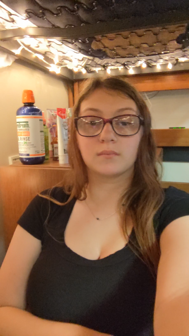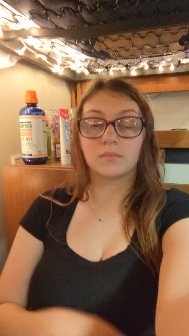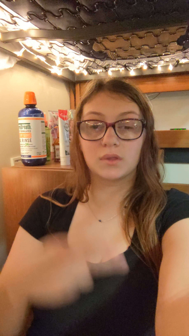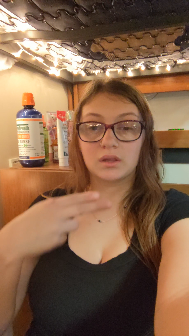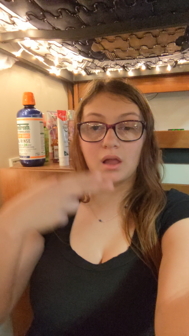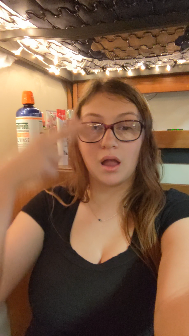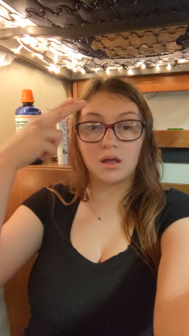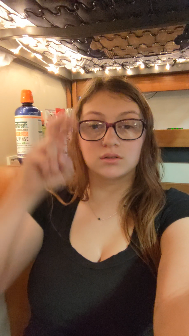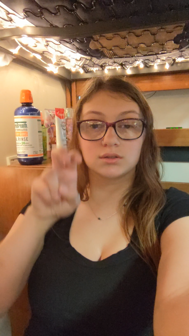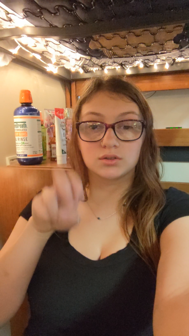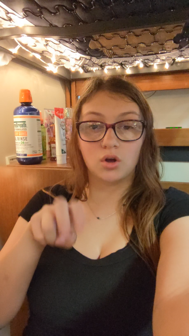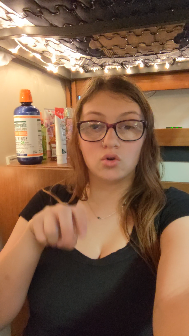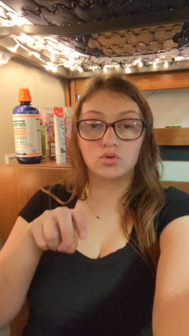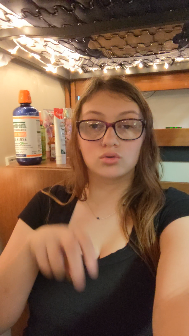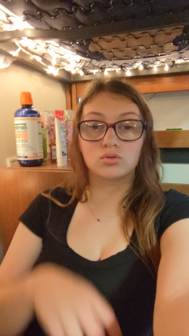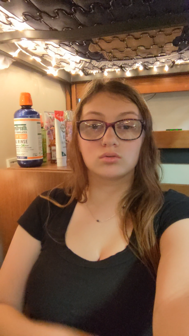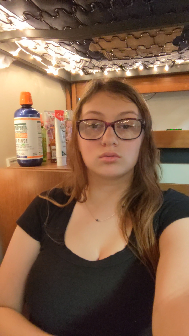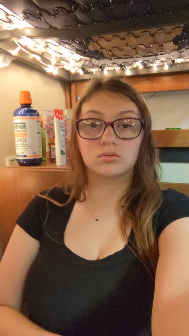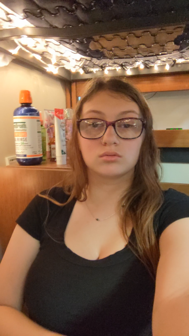high chair